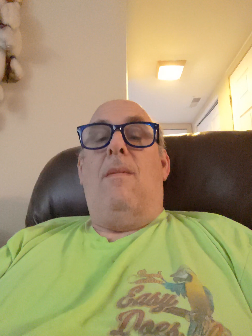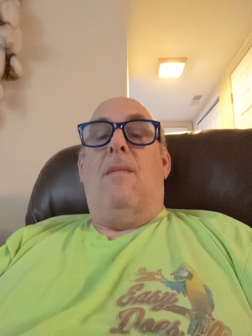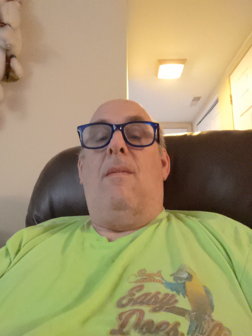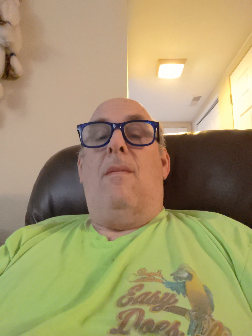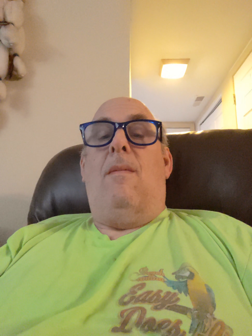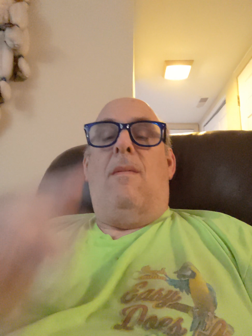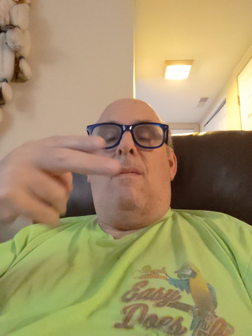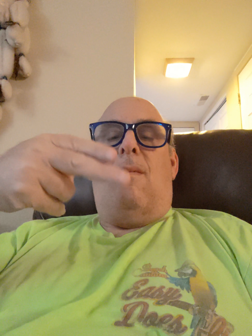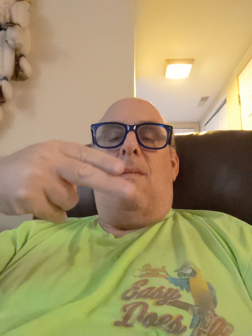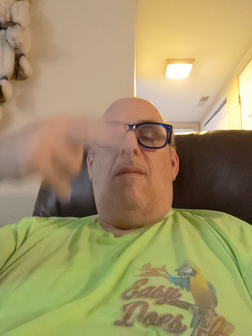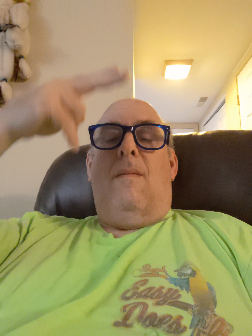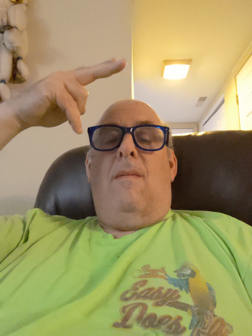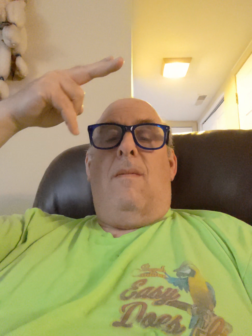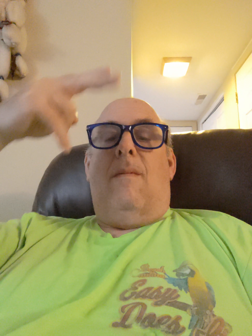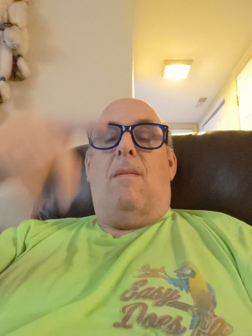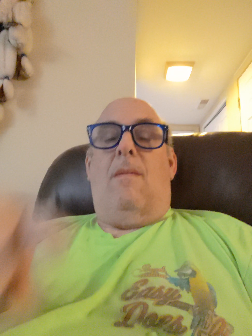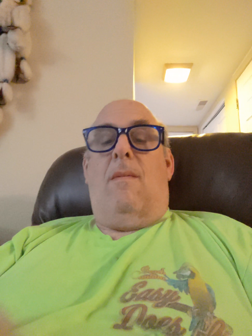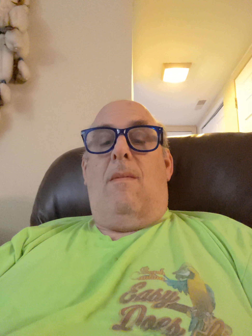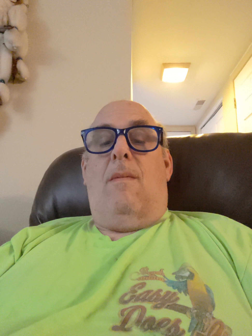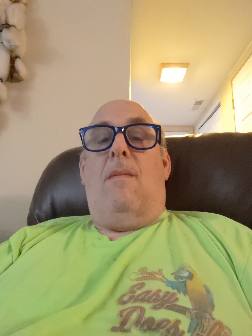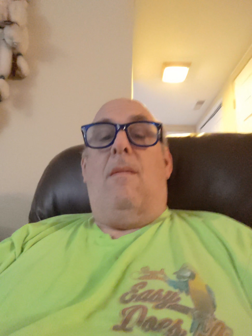high